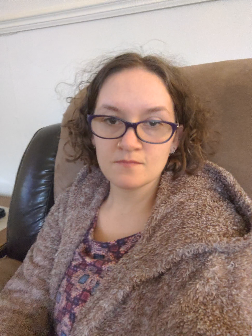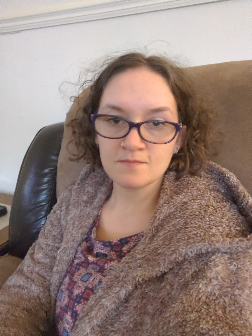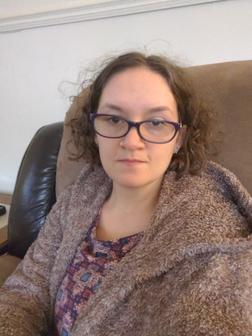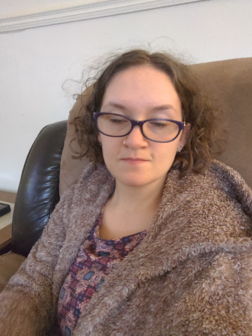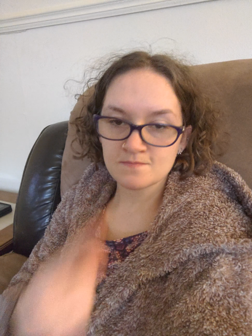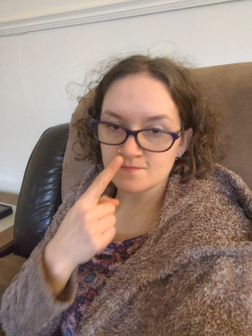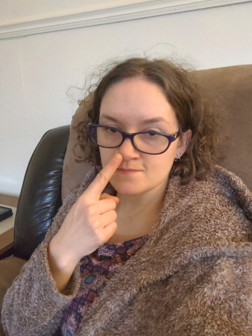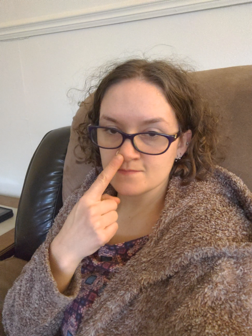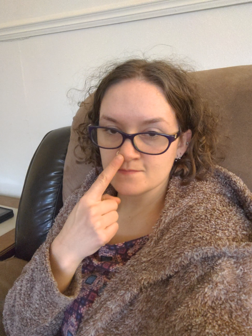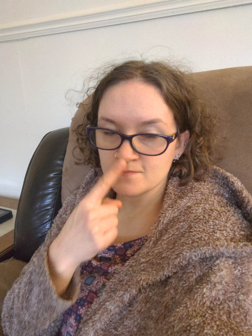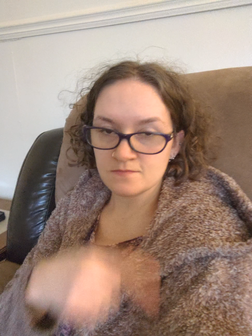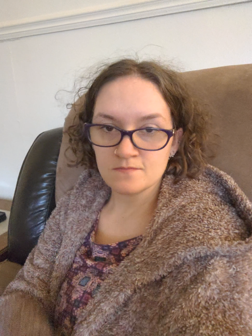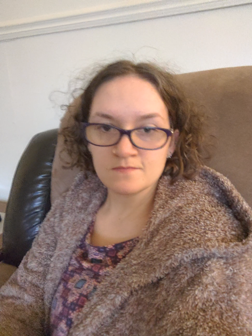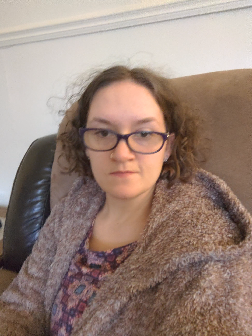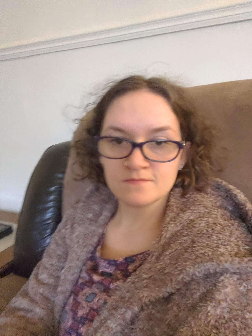nose